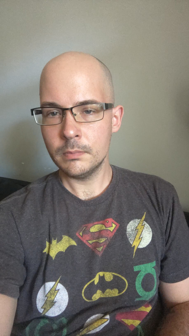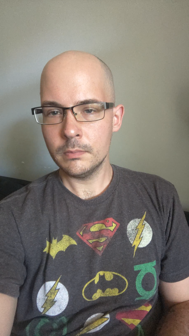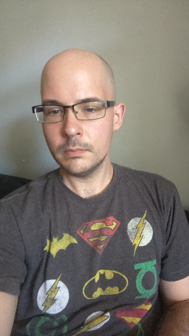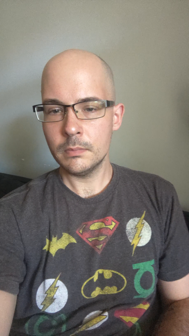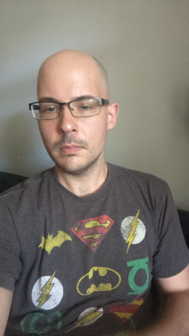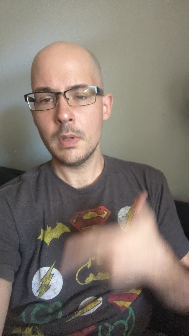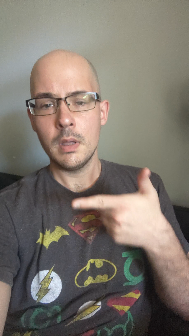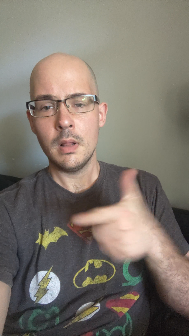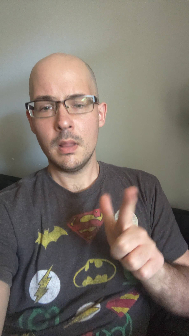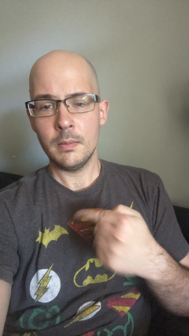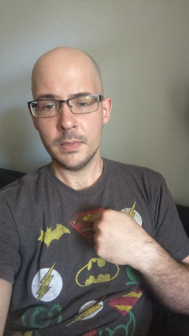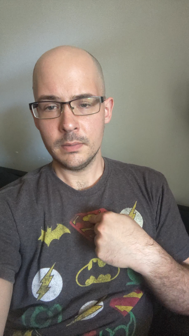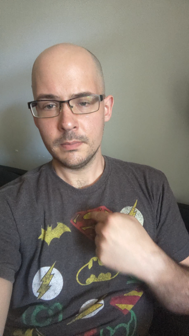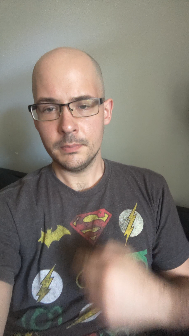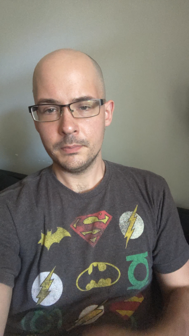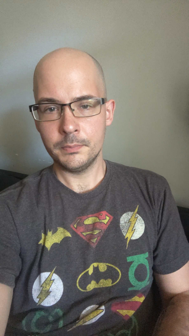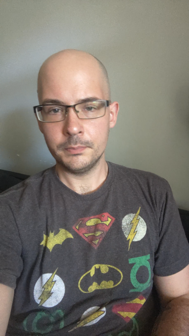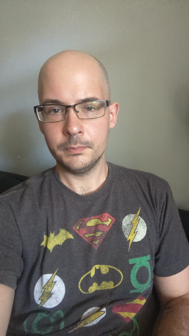let me